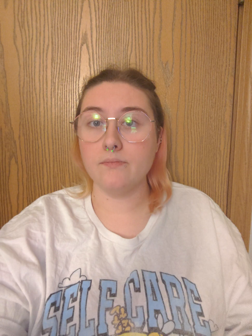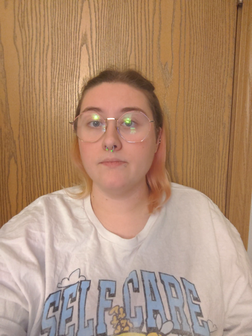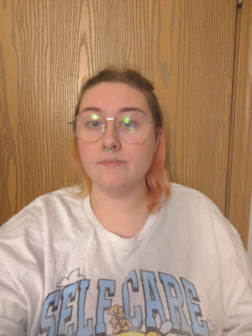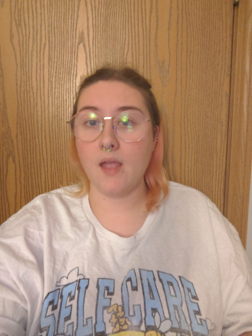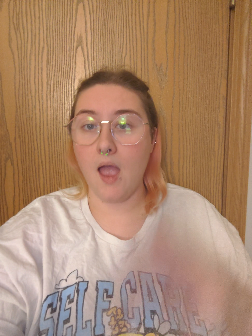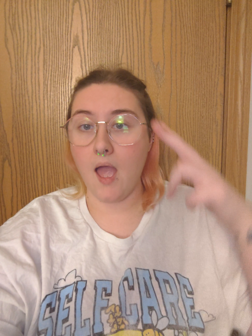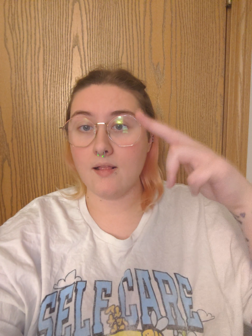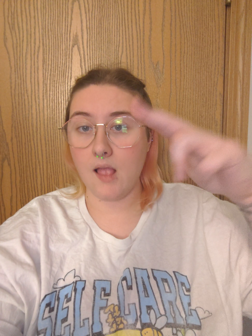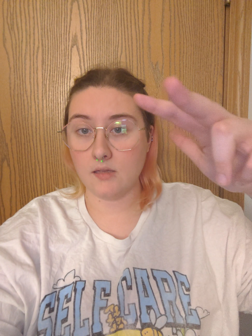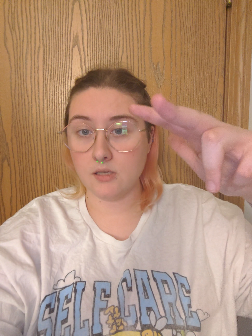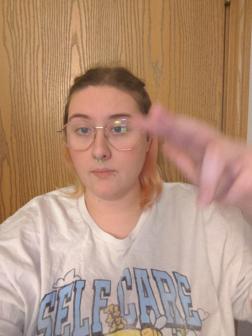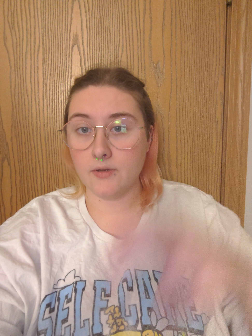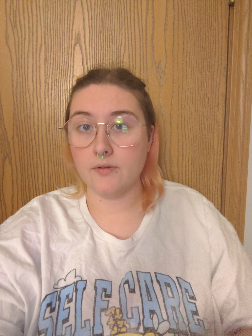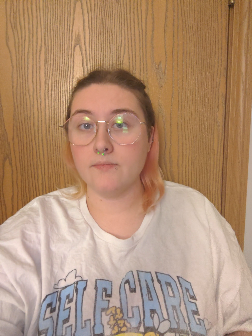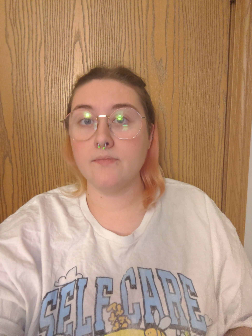helicopter